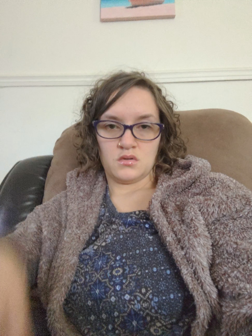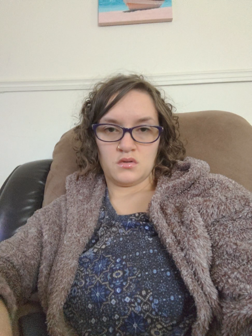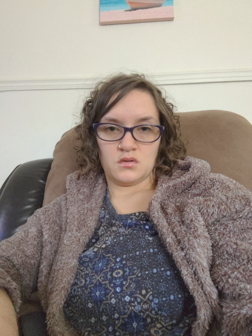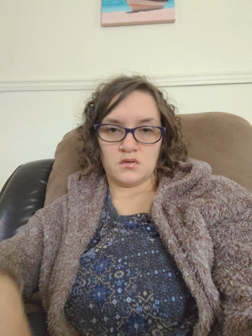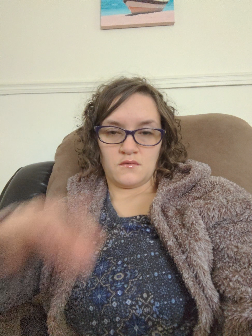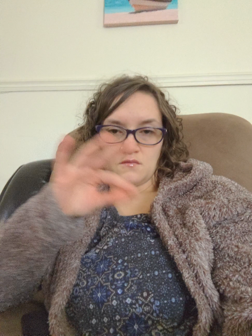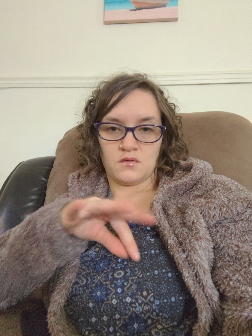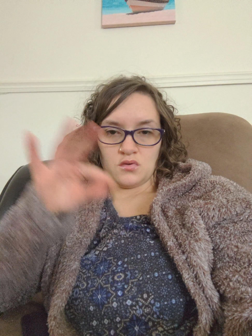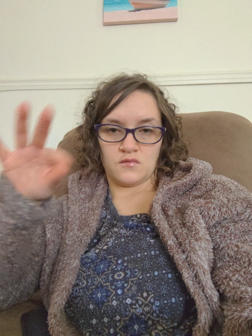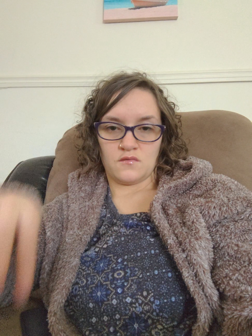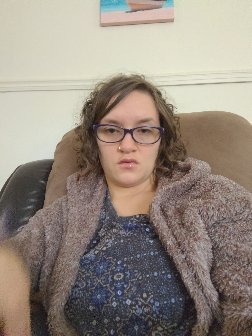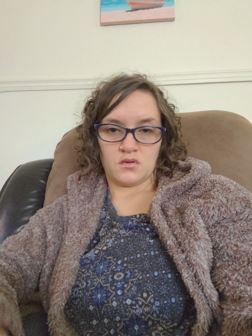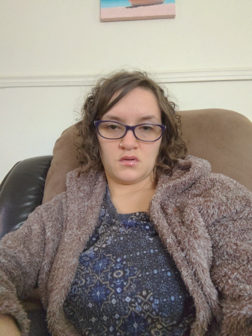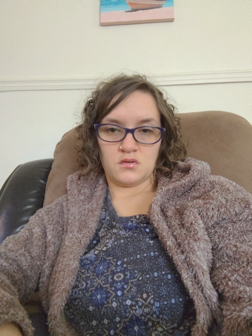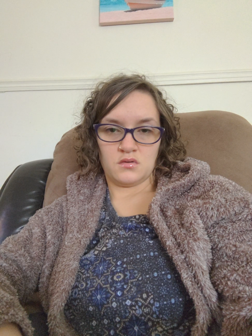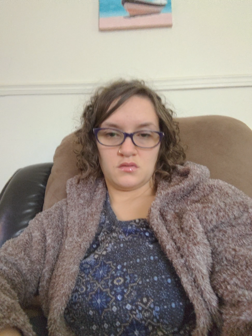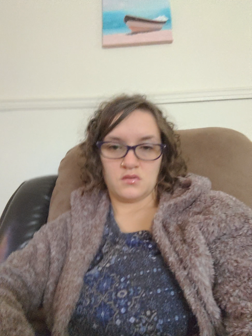french fries